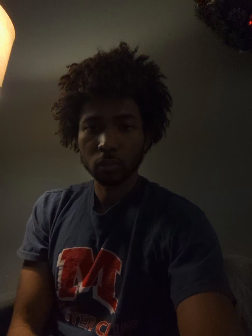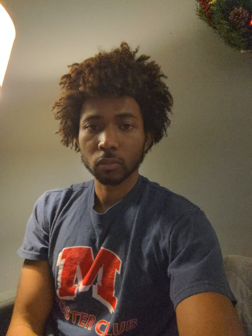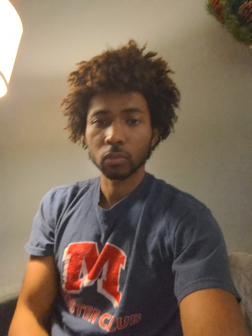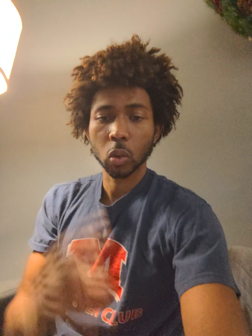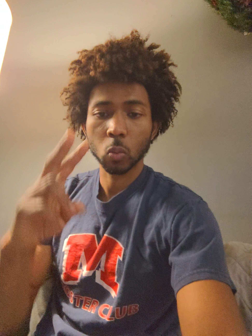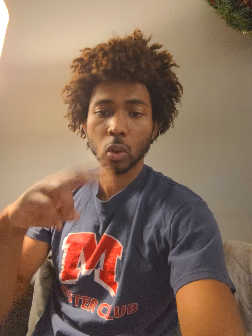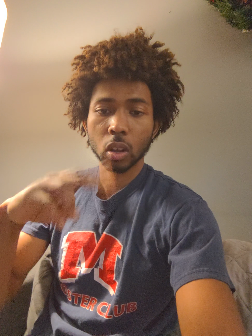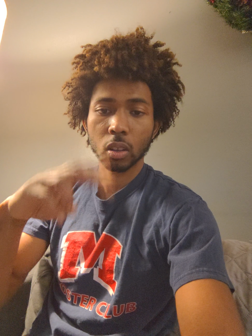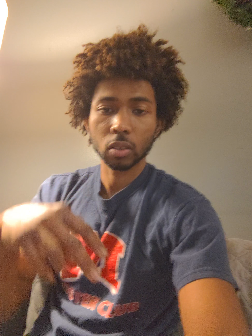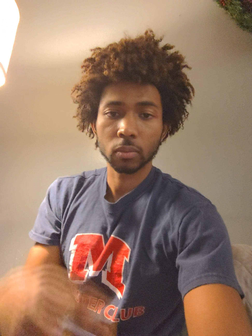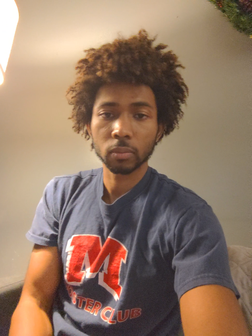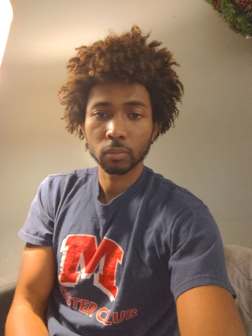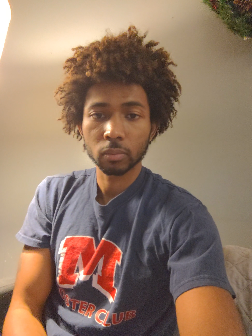read